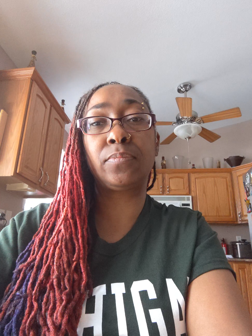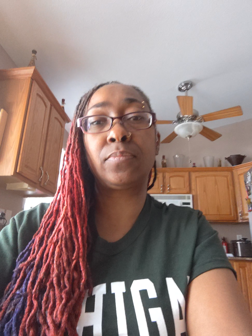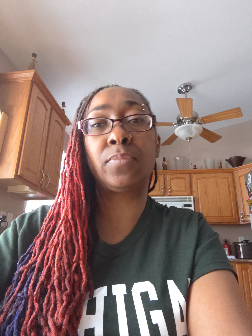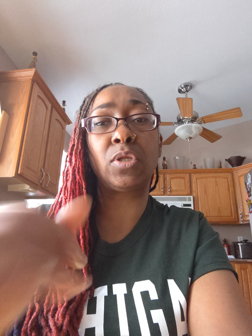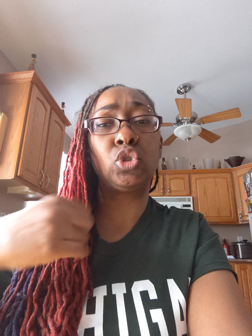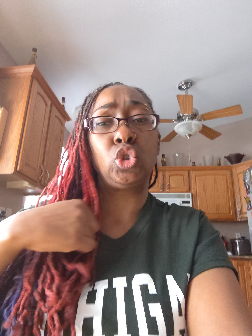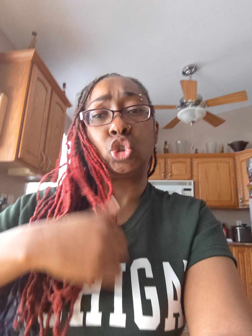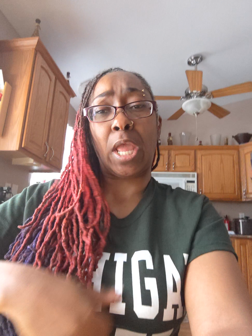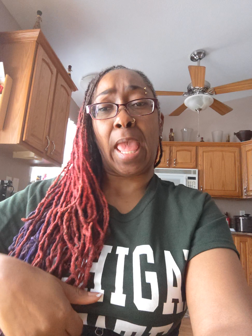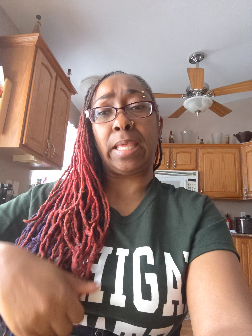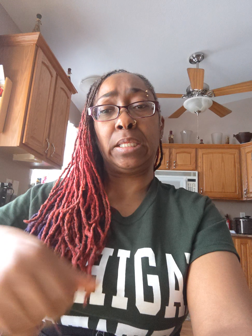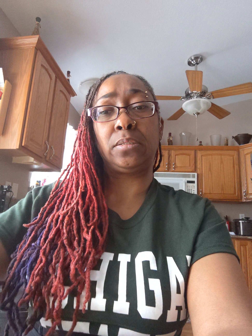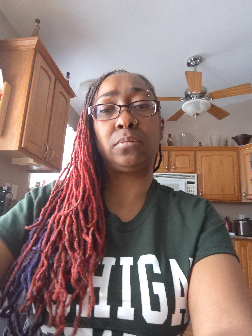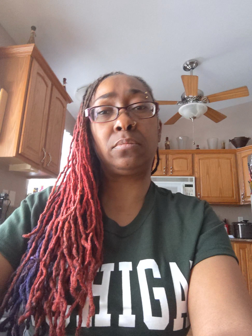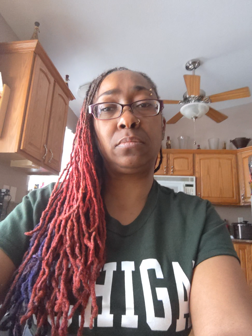jacket